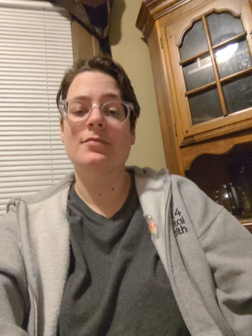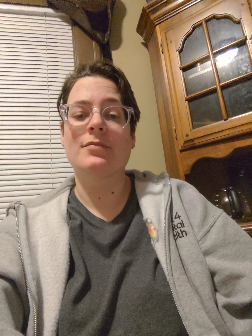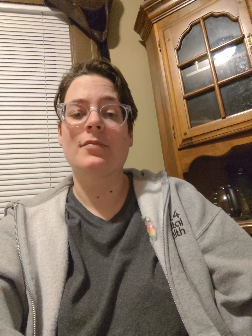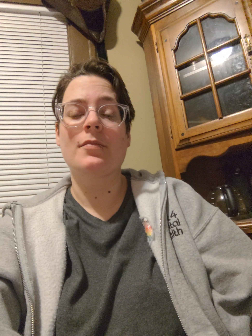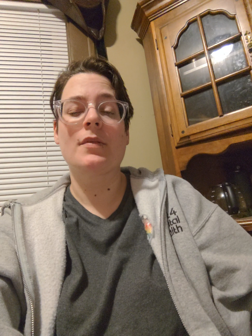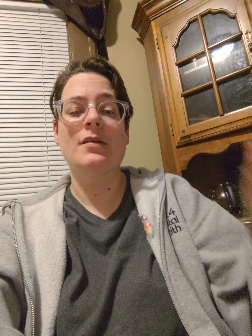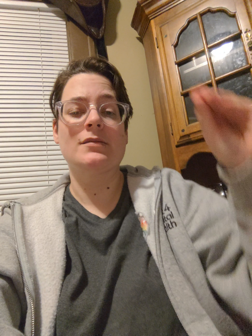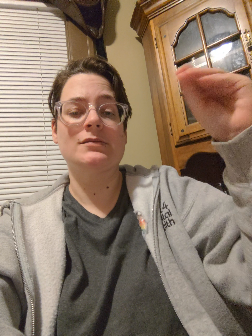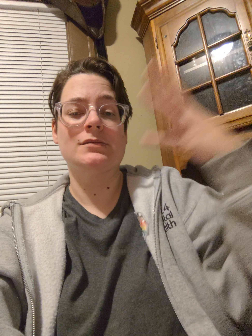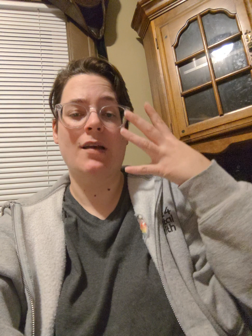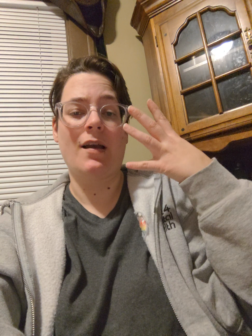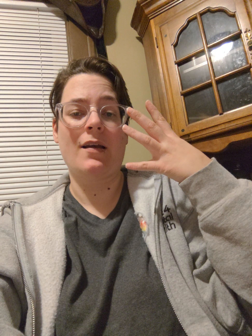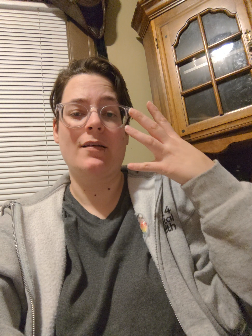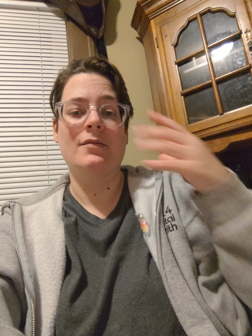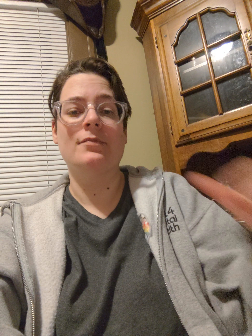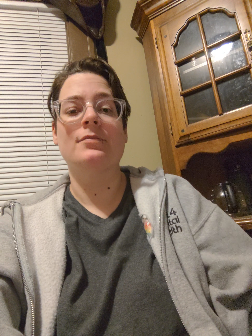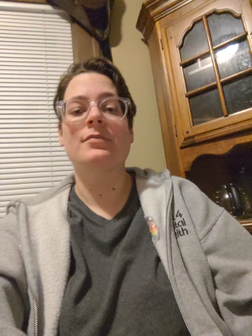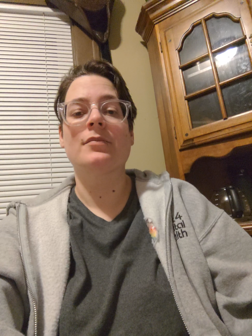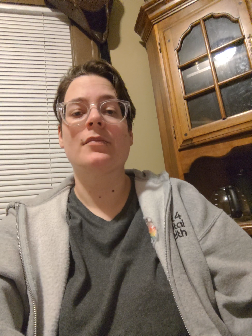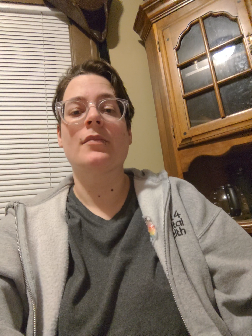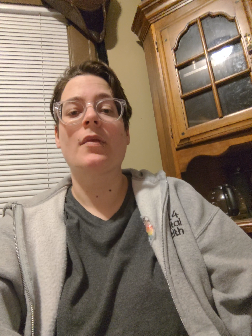sun